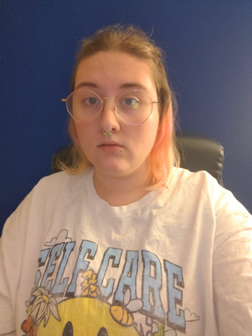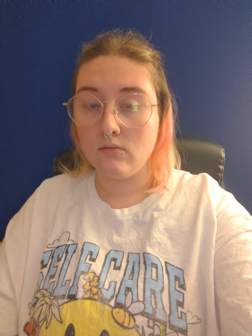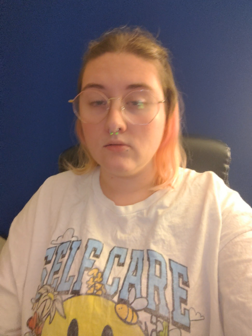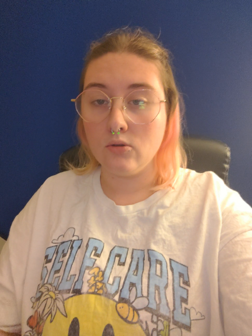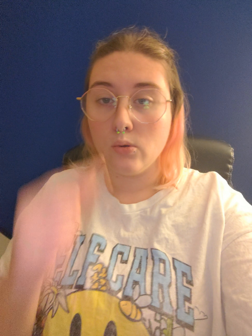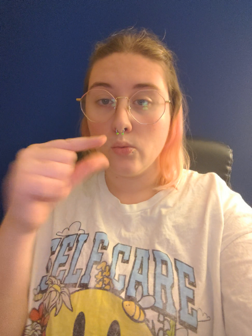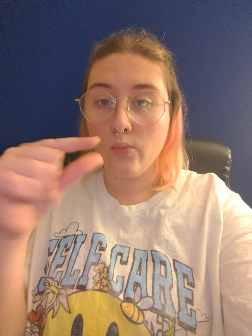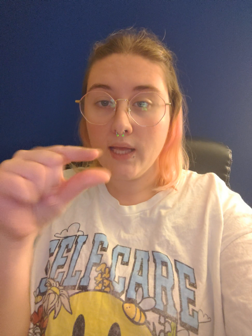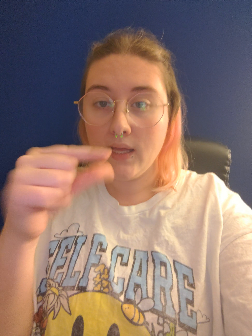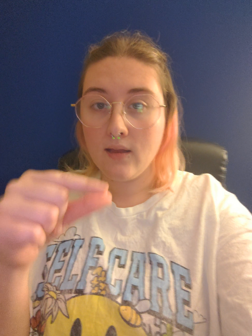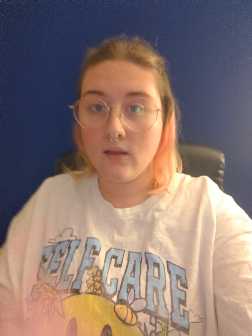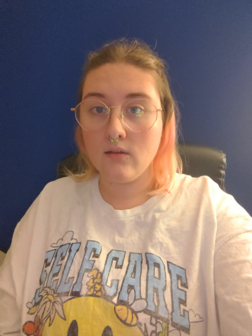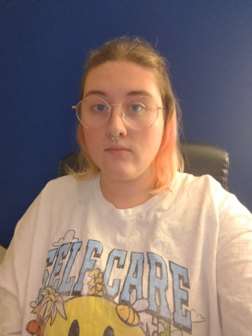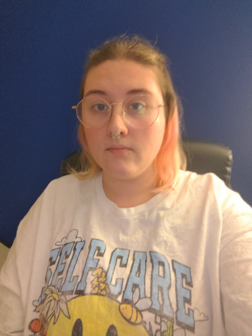green